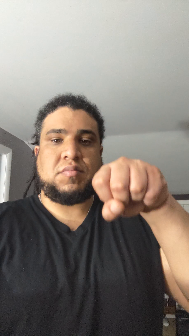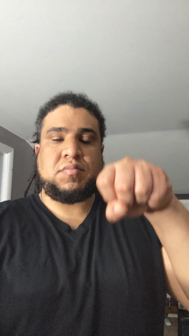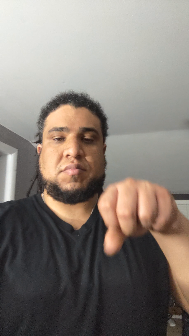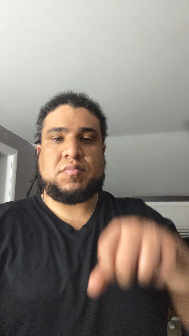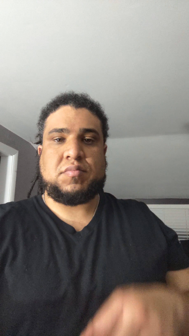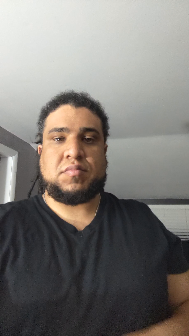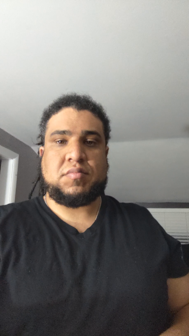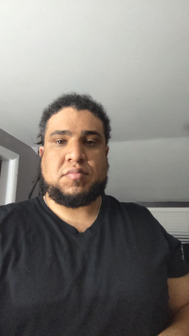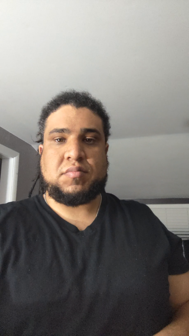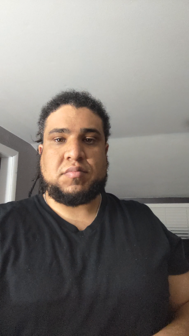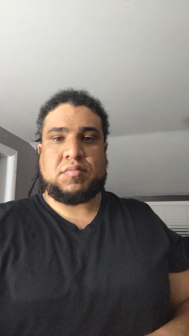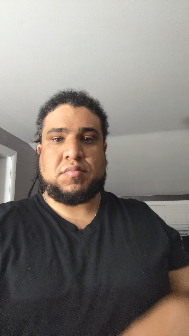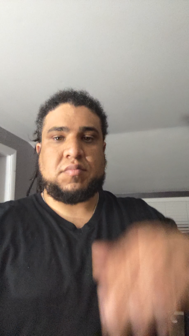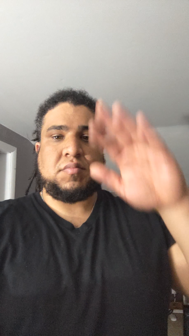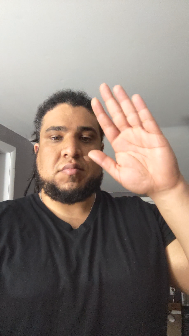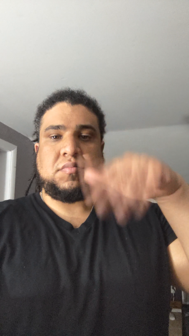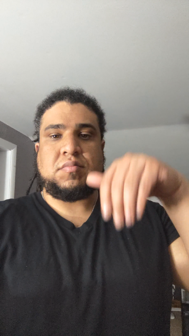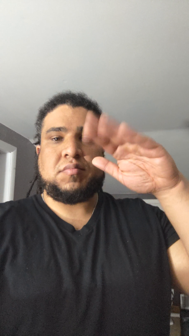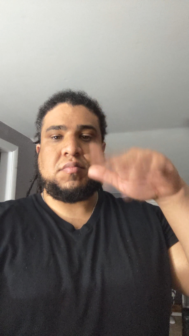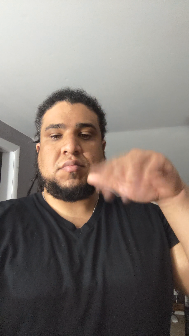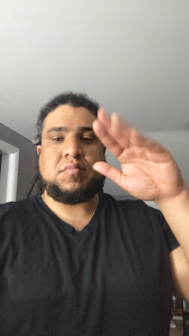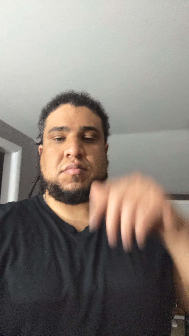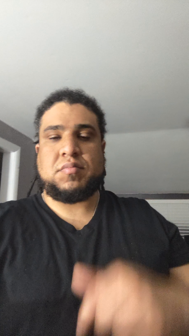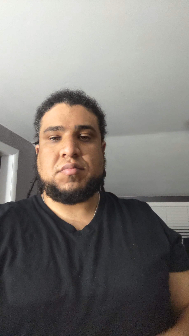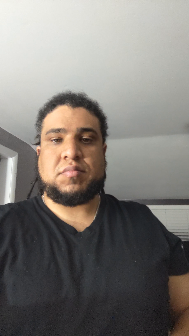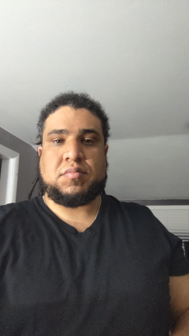paint